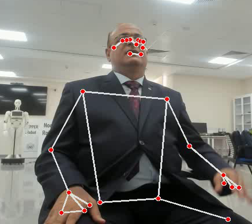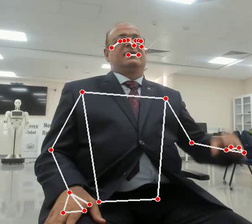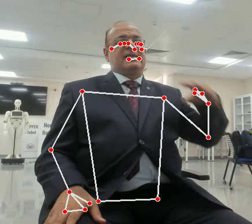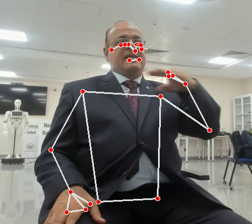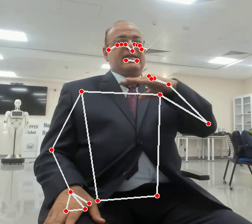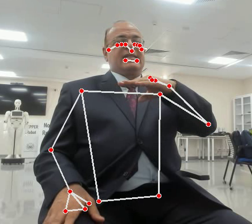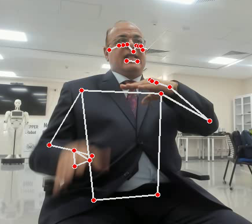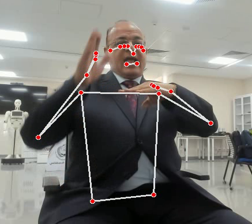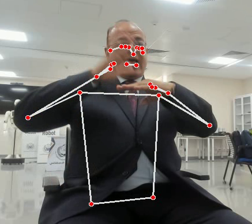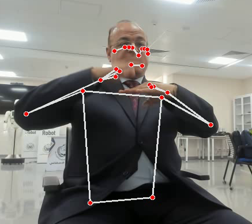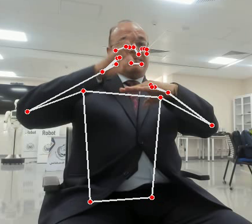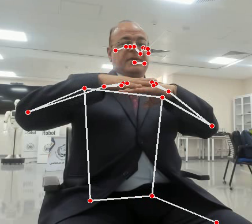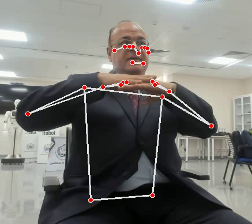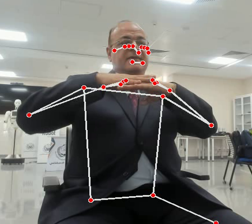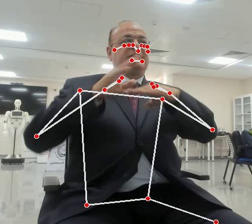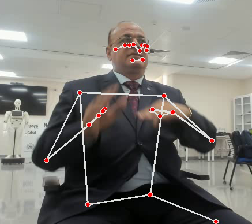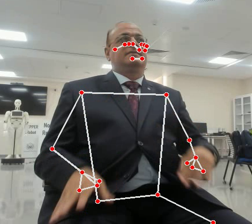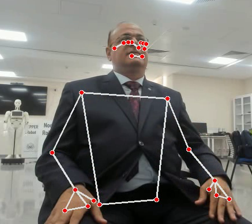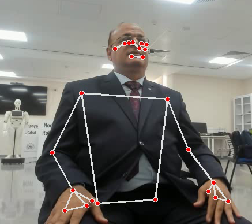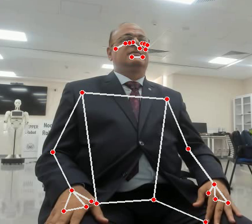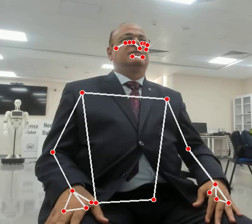ehtrem nfsk